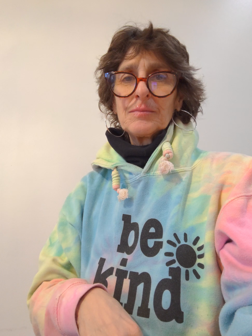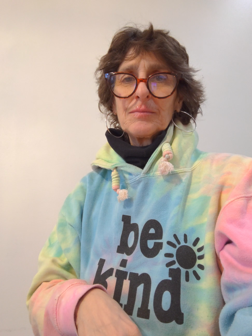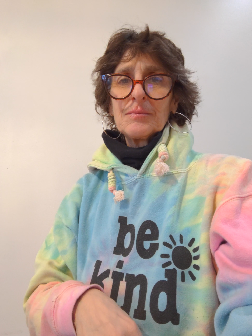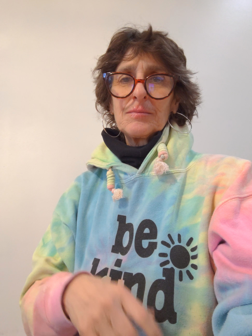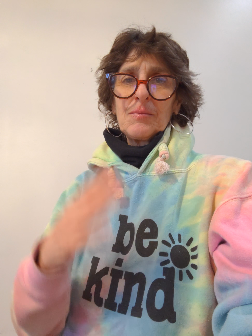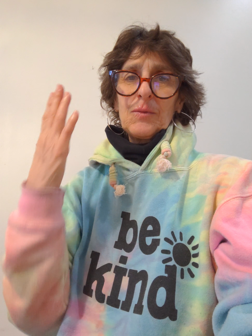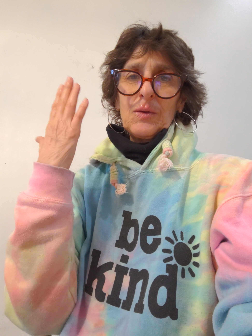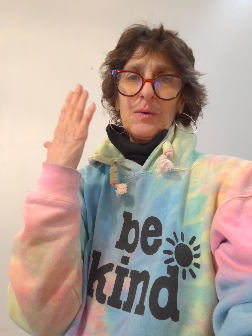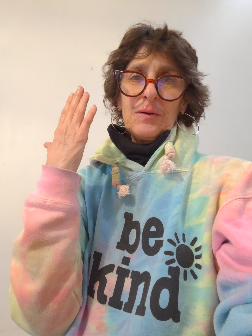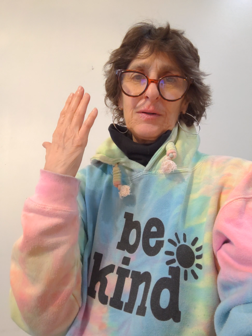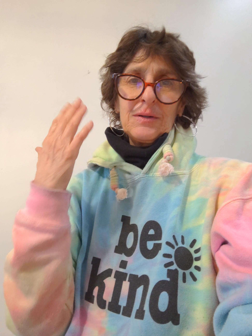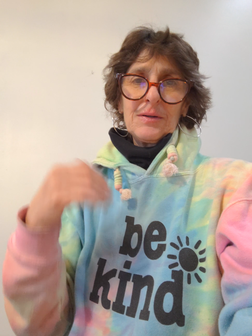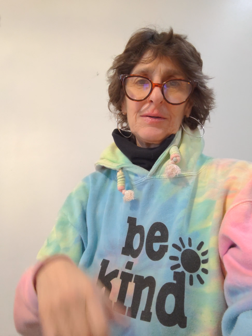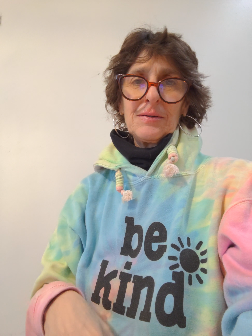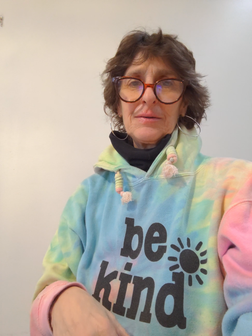morning